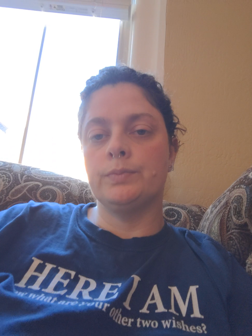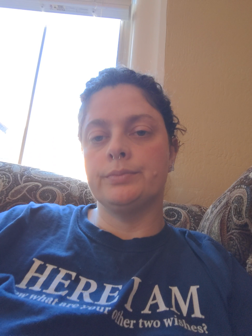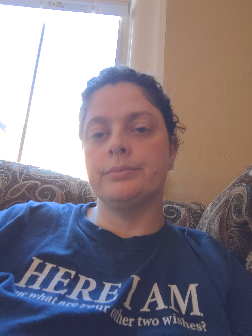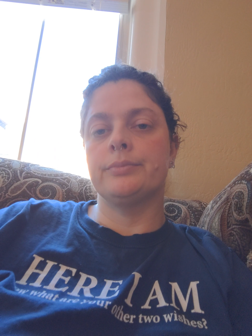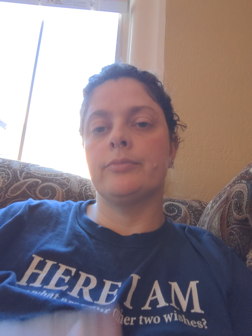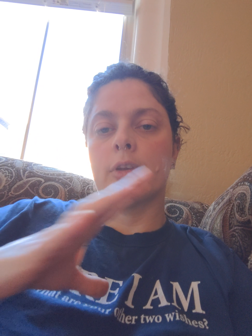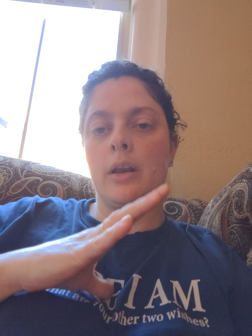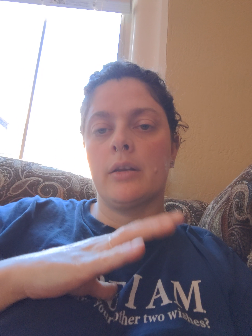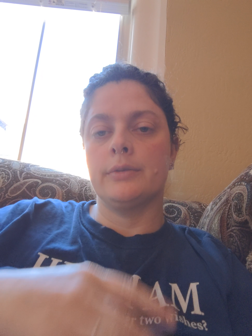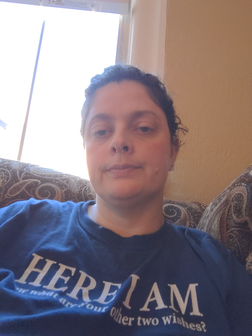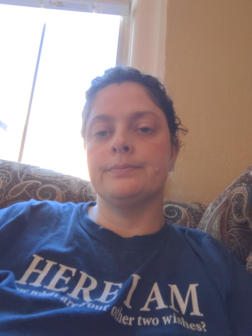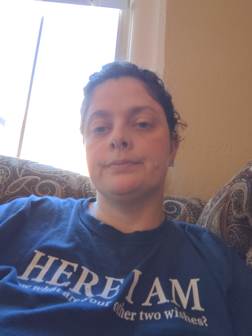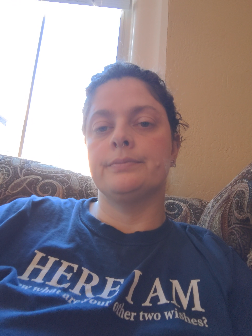fine